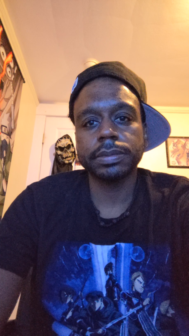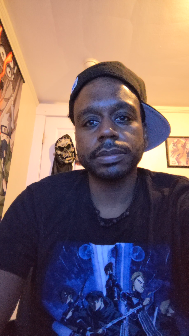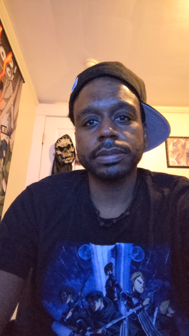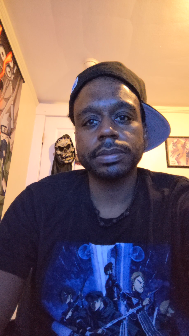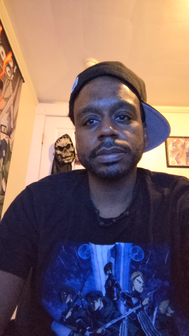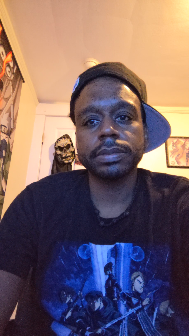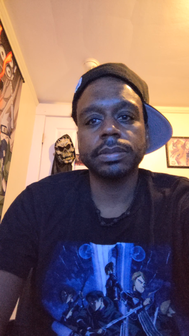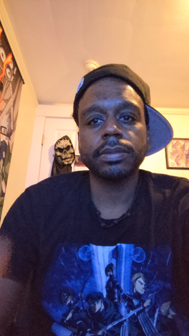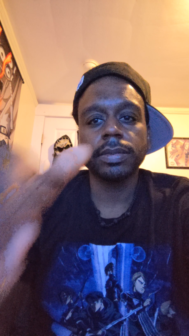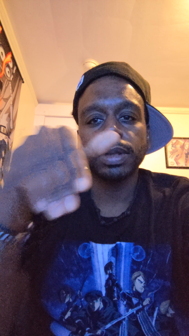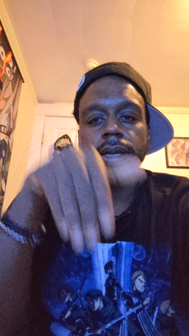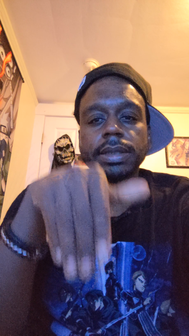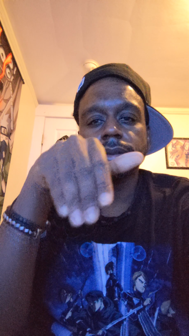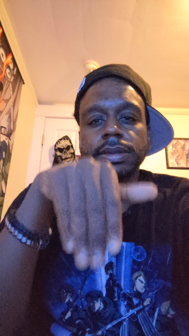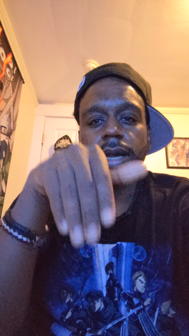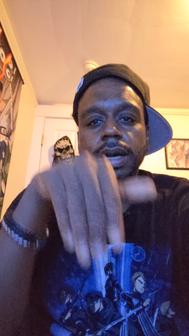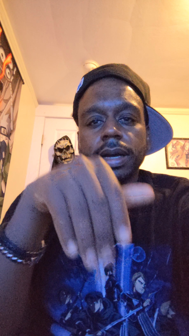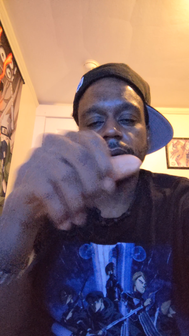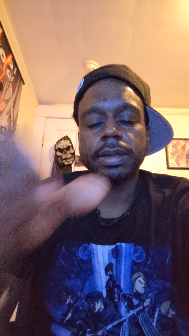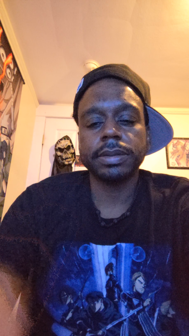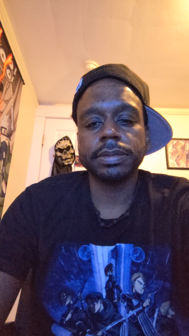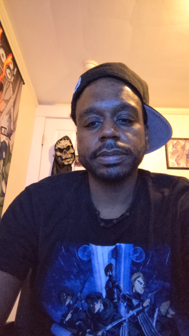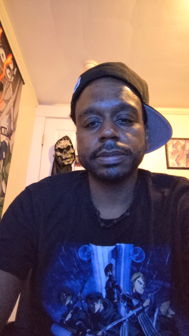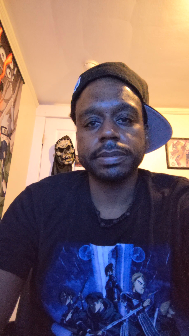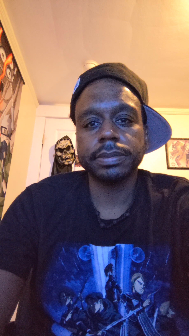inside